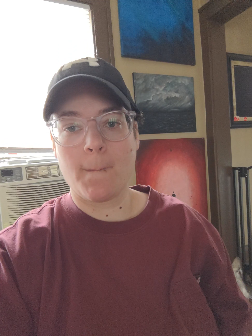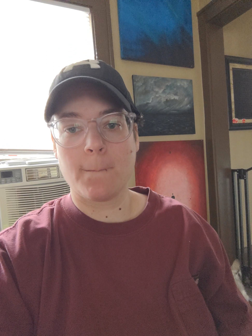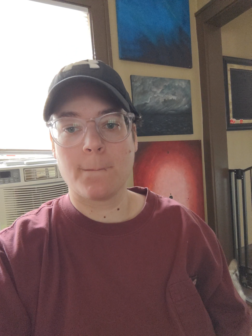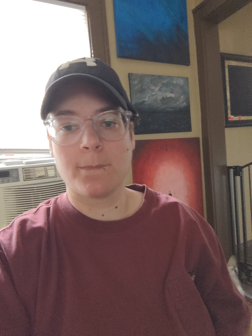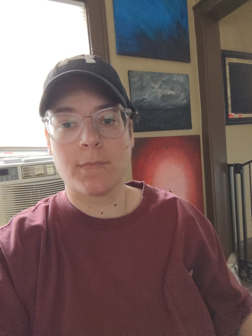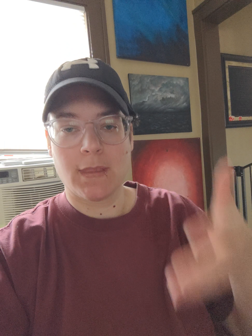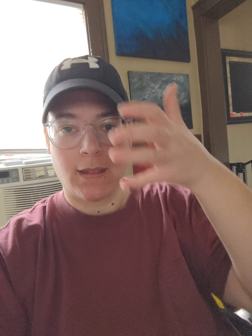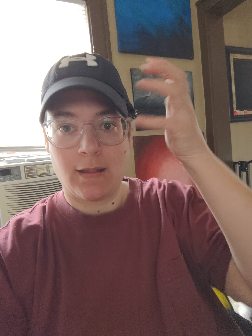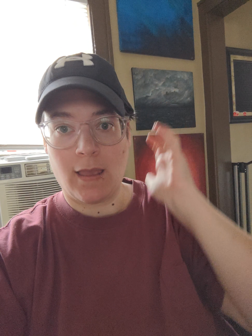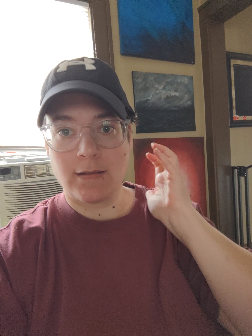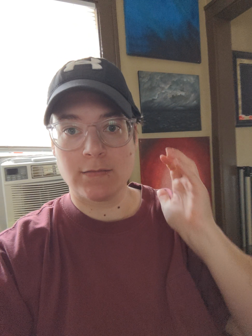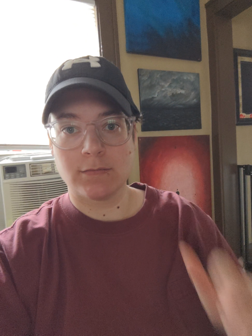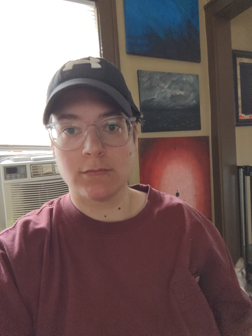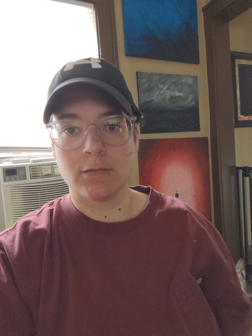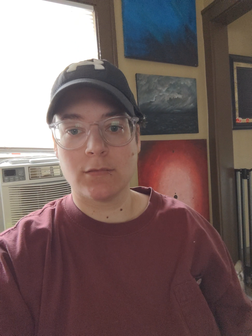lion